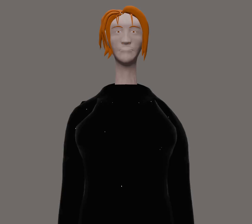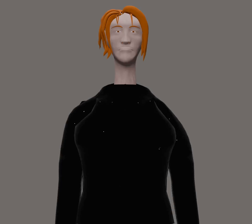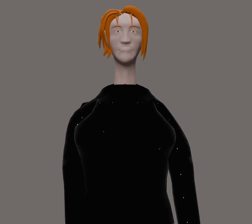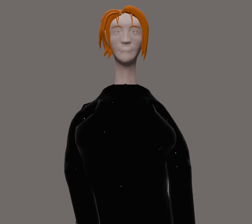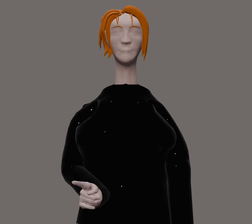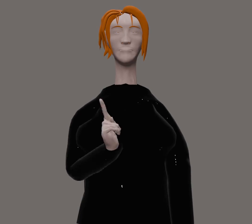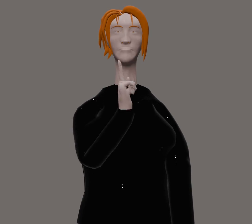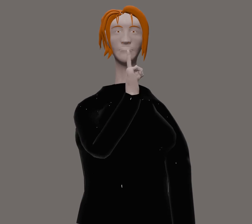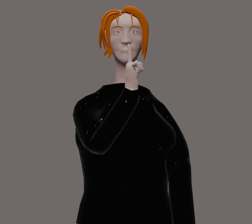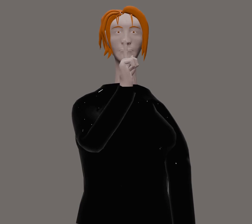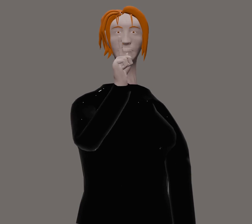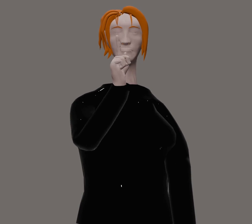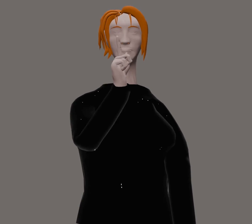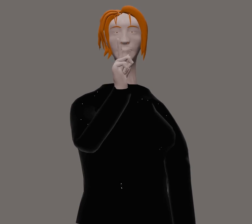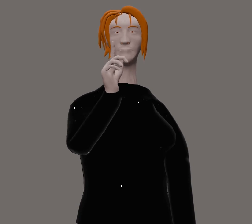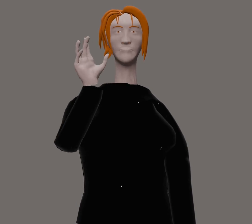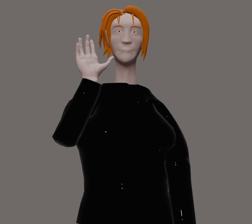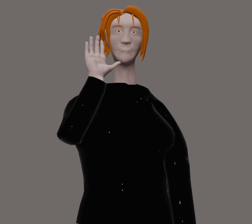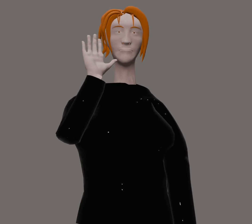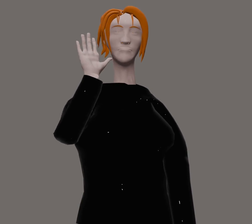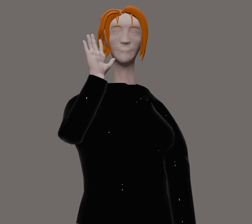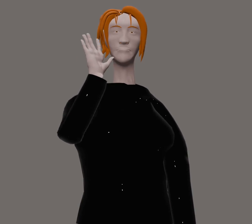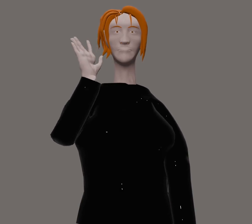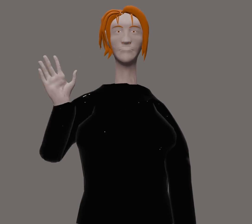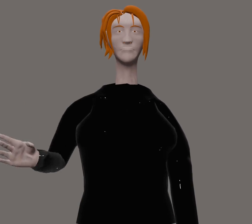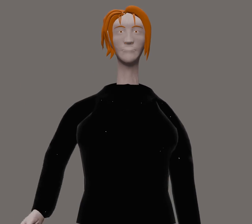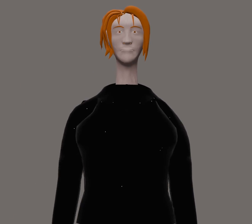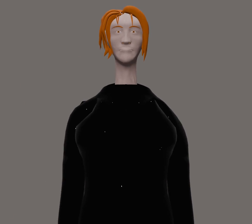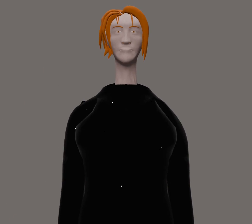Biological Mother